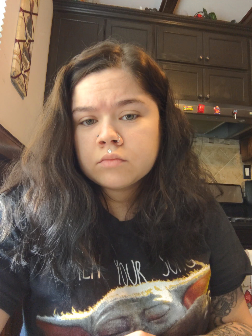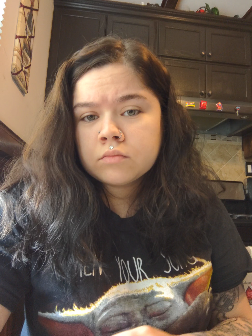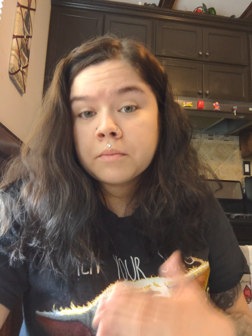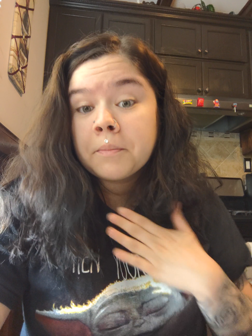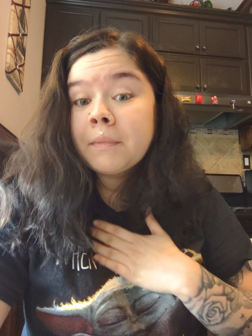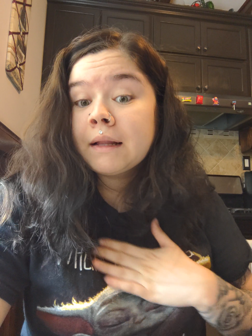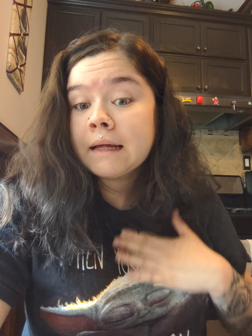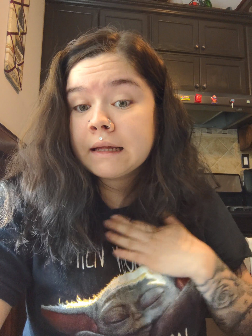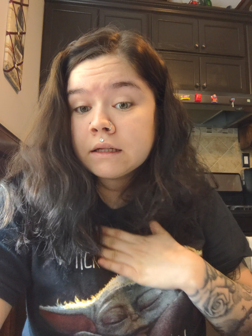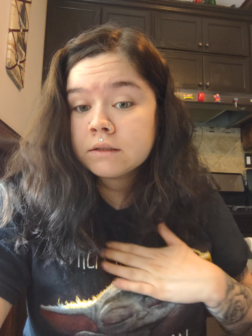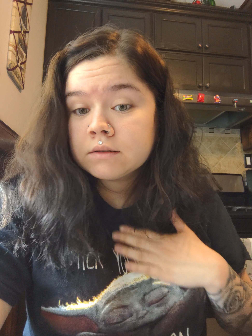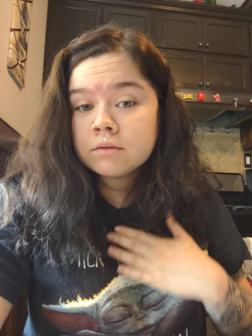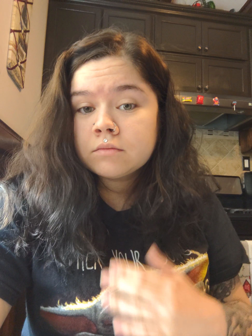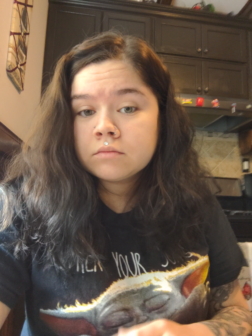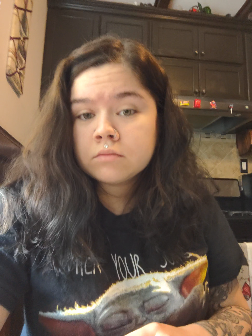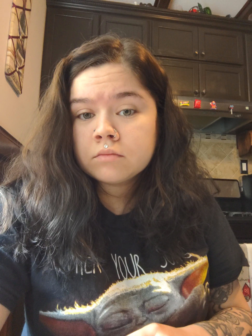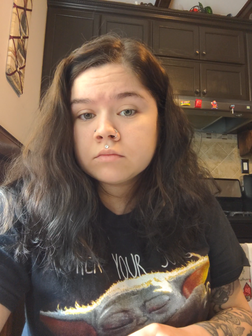please